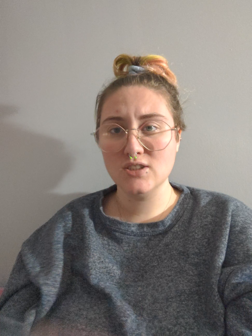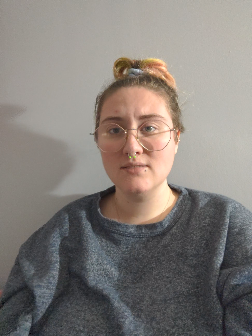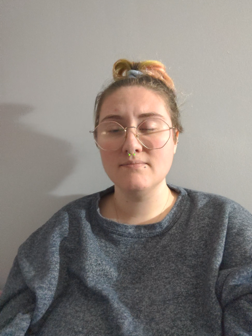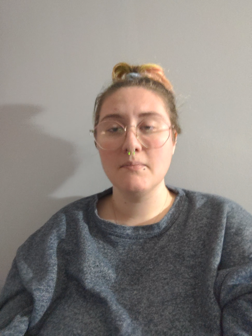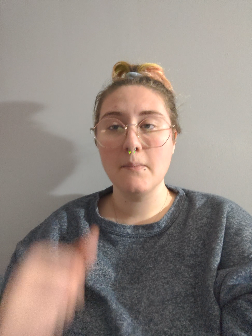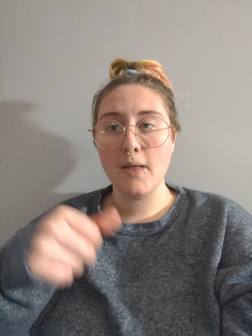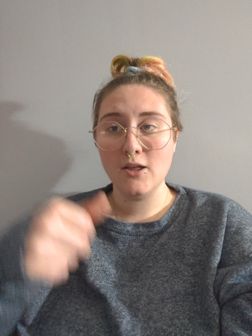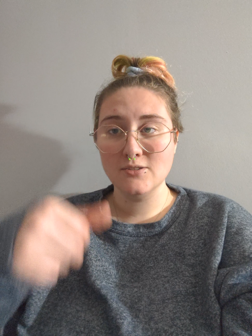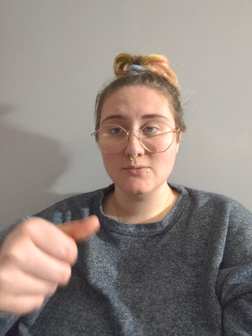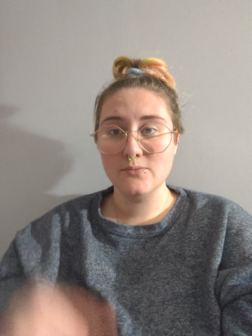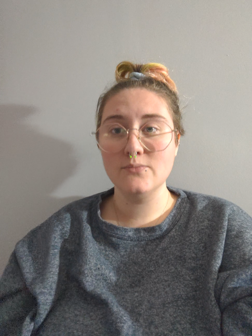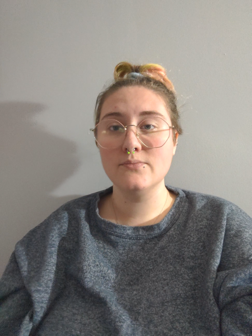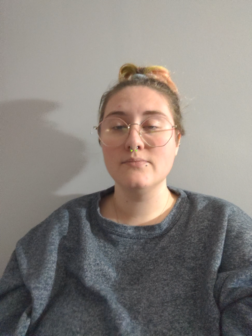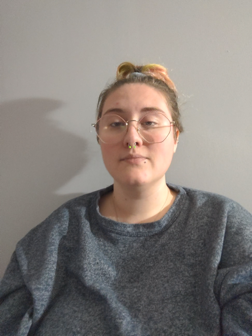puzzle